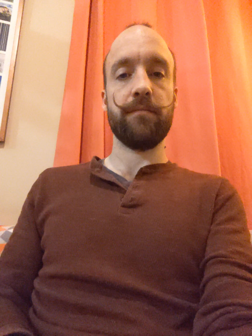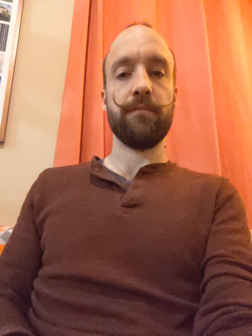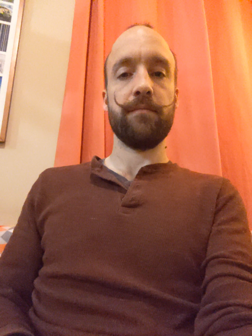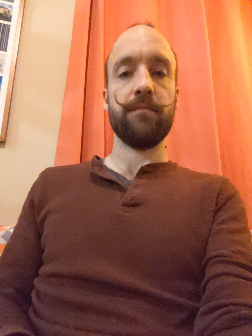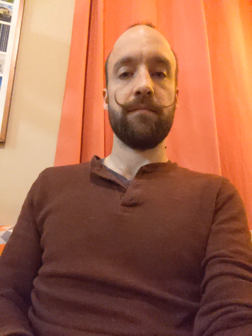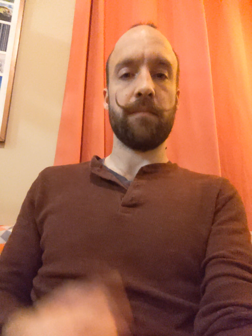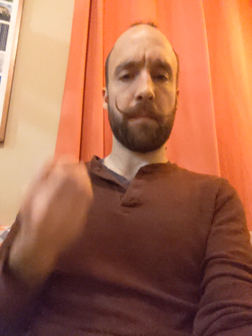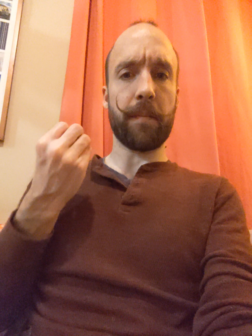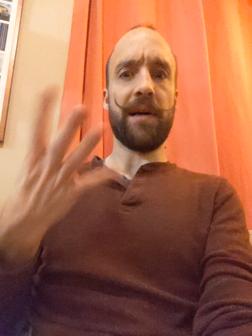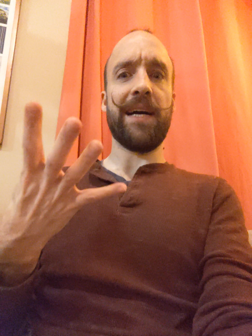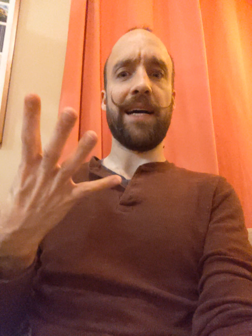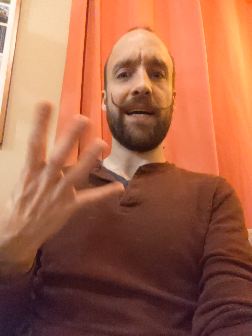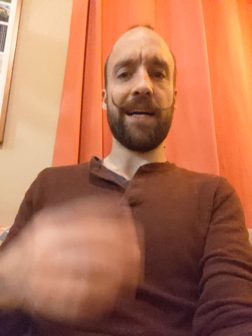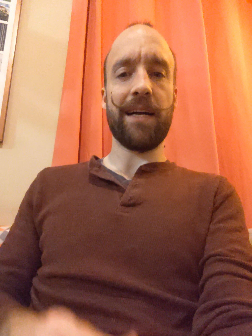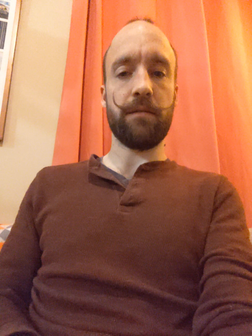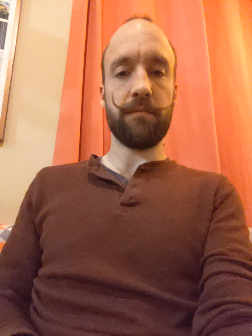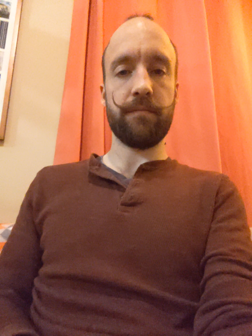many